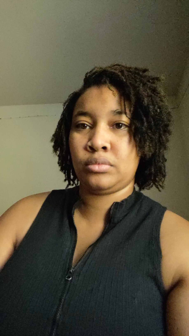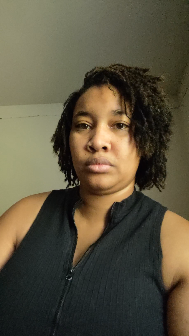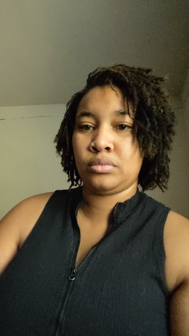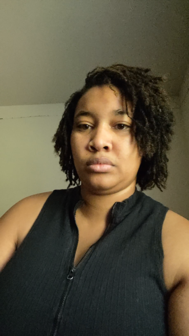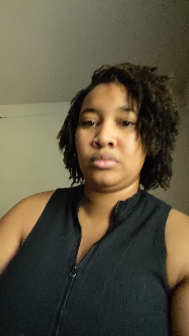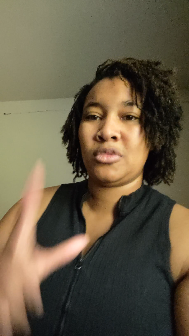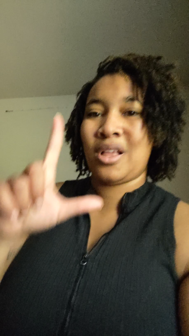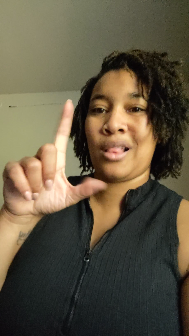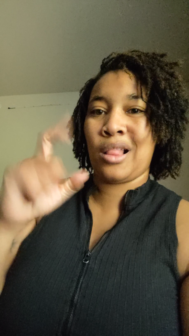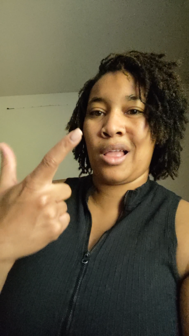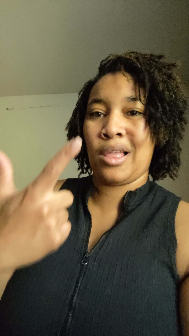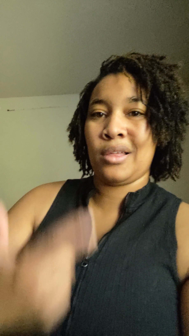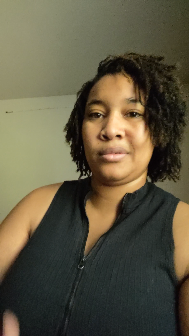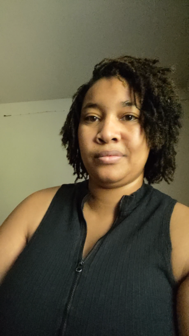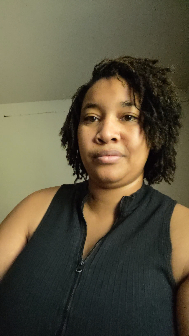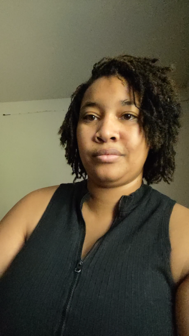leg